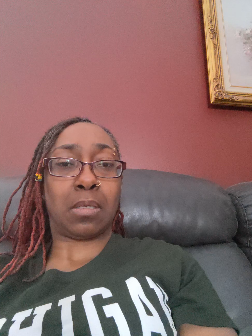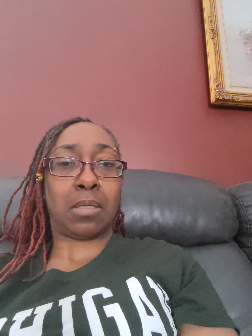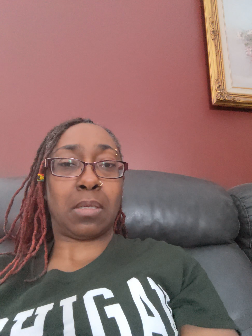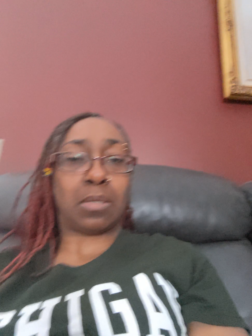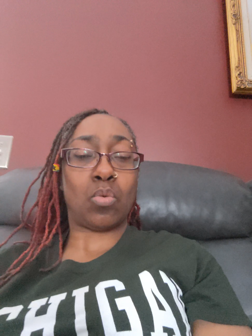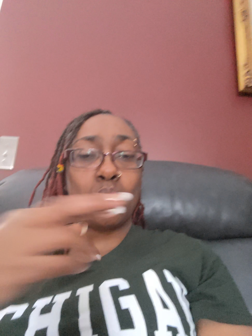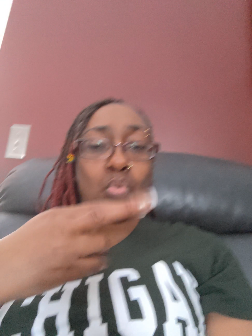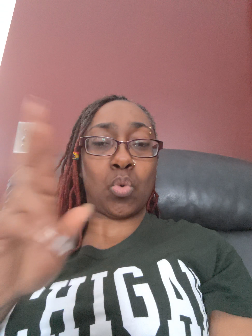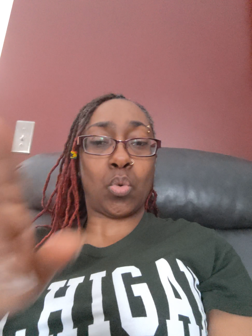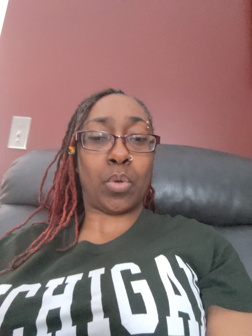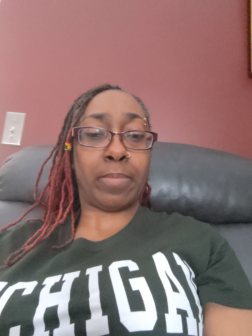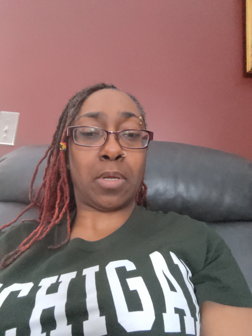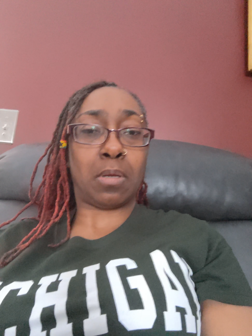room